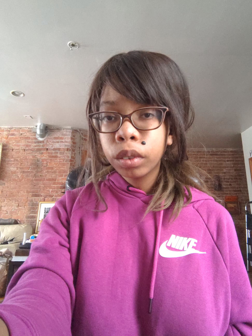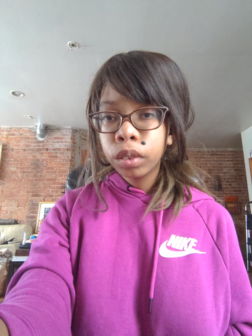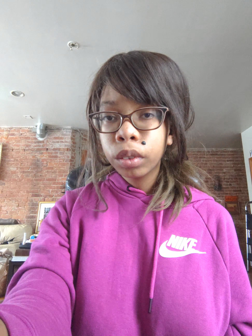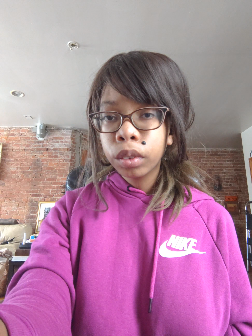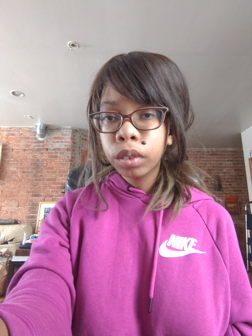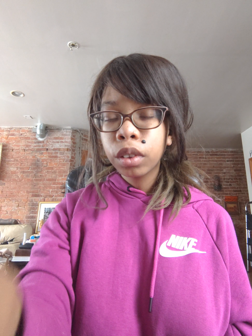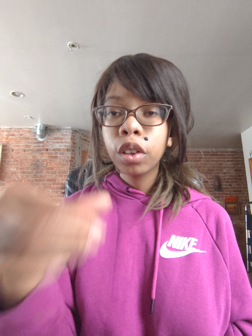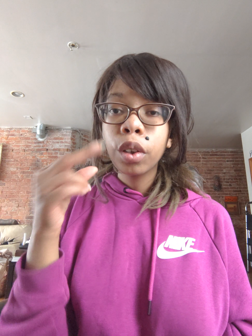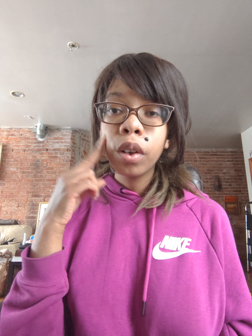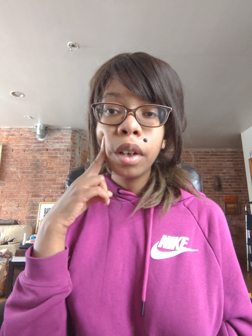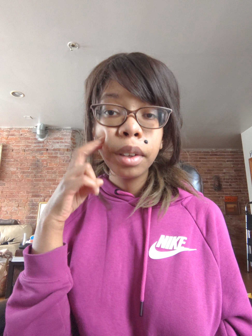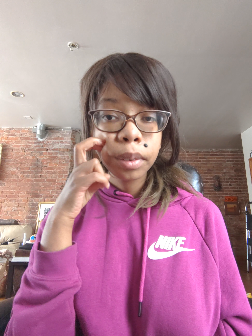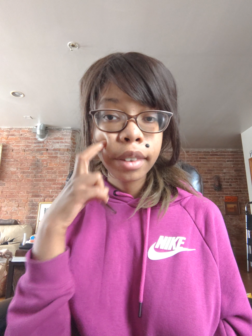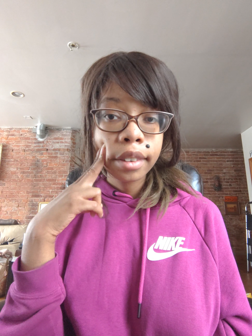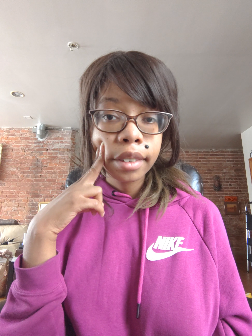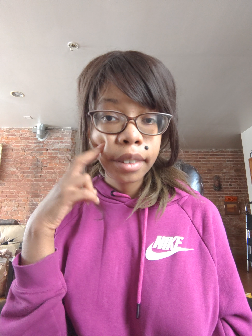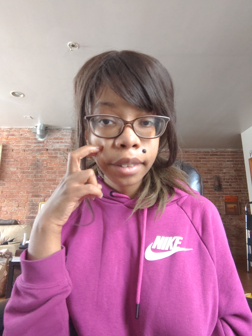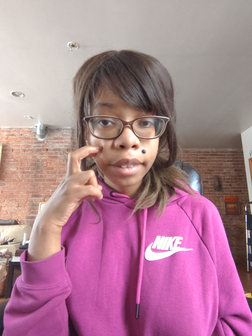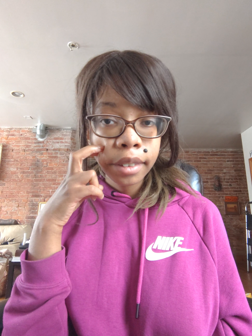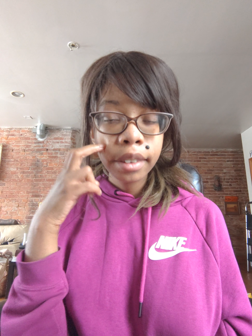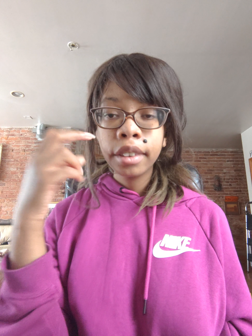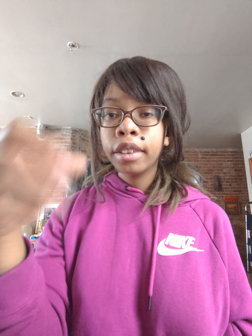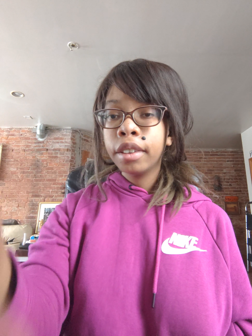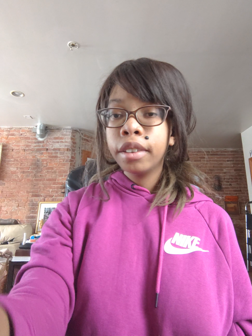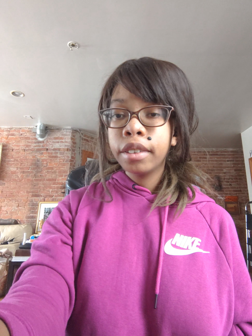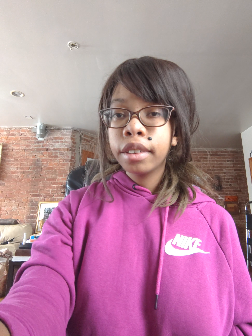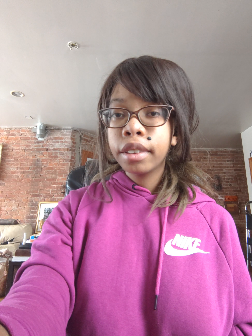gum